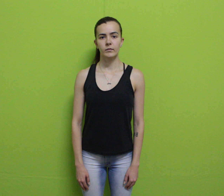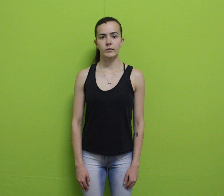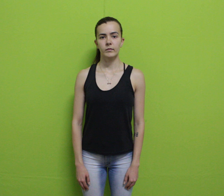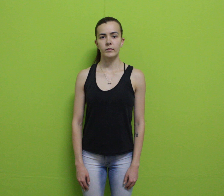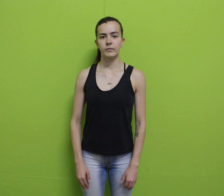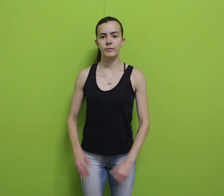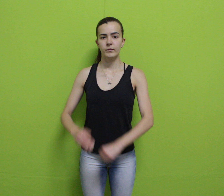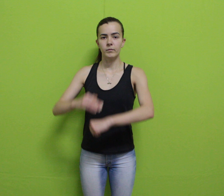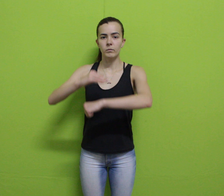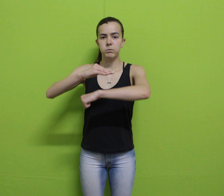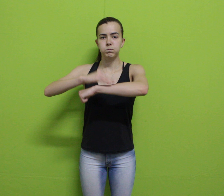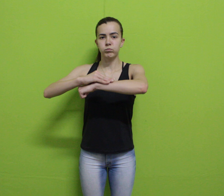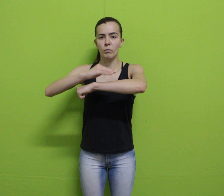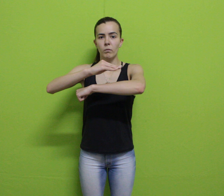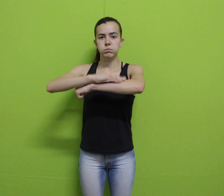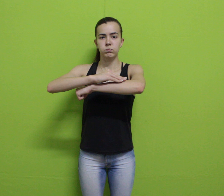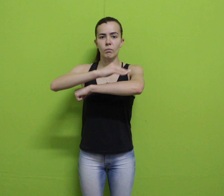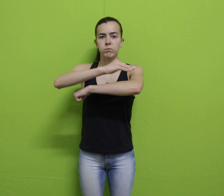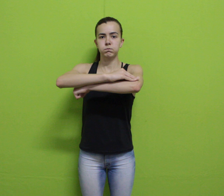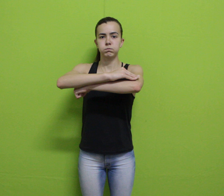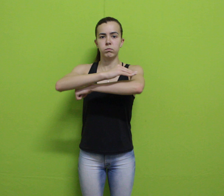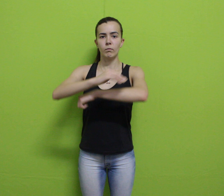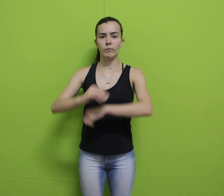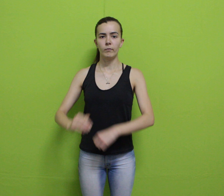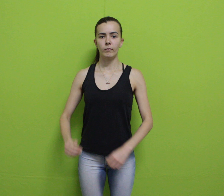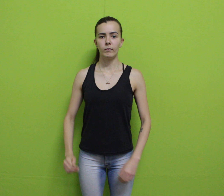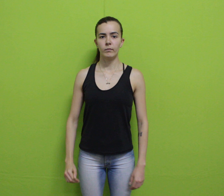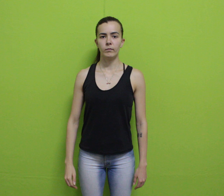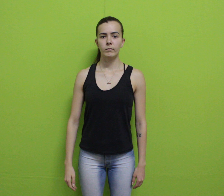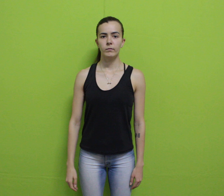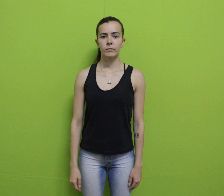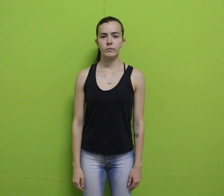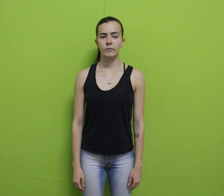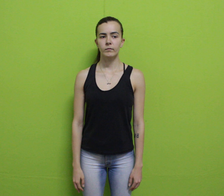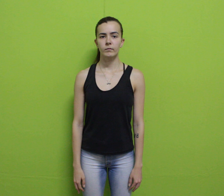sapo